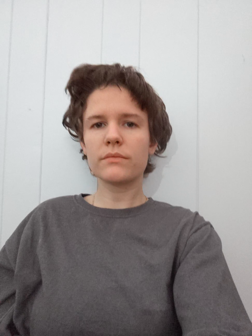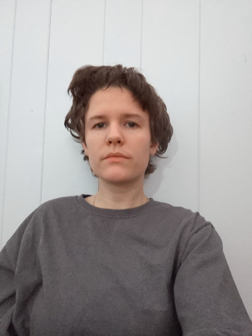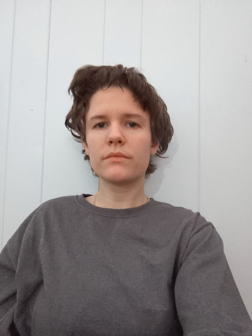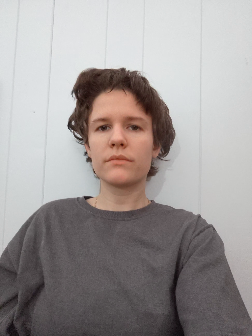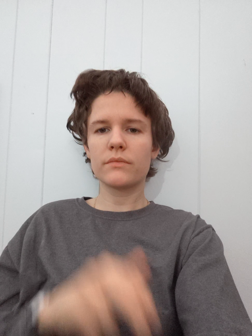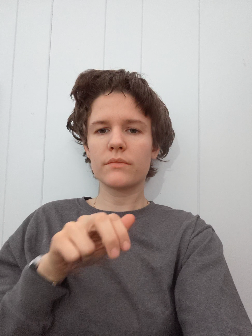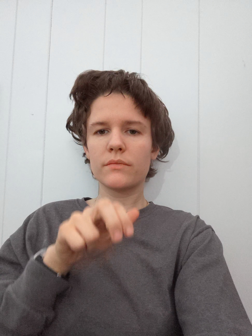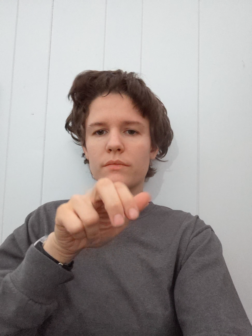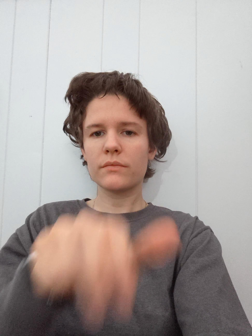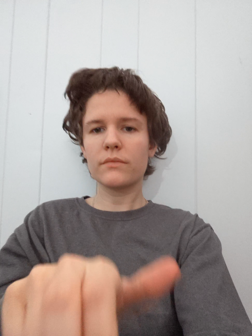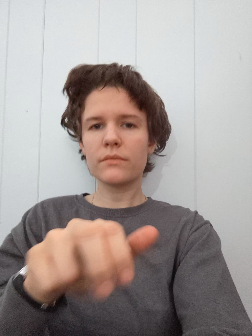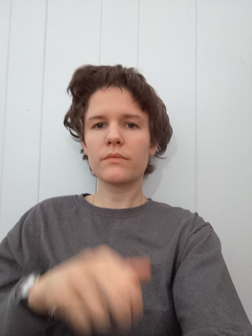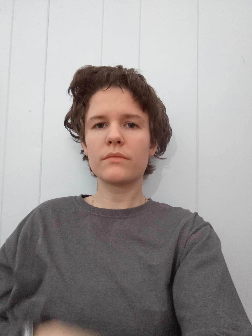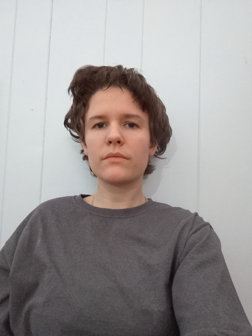ride